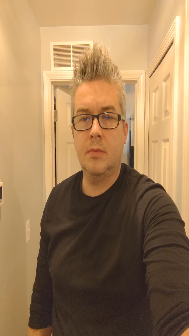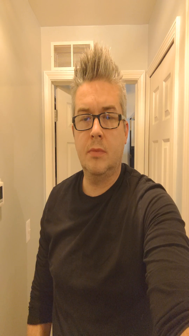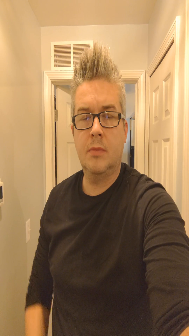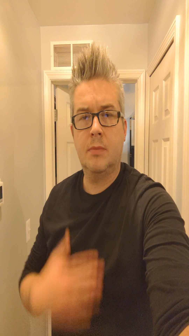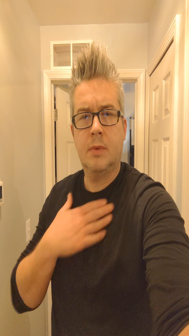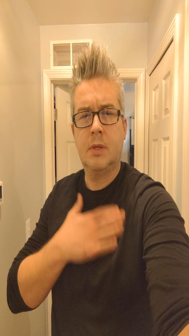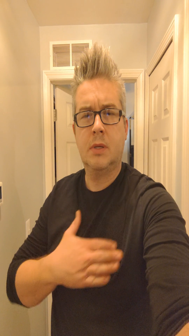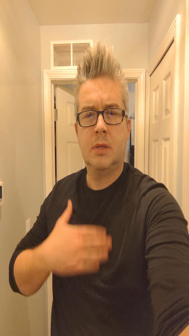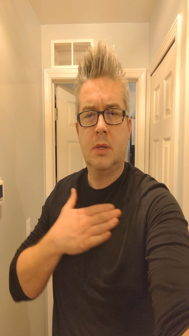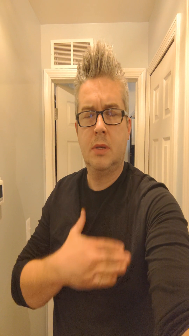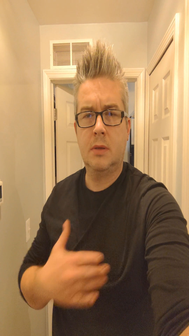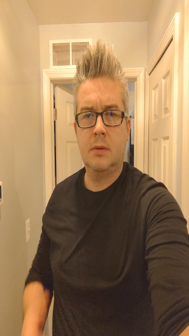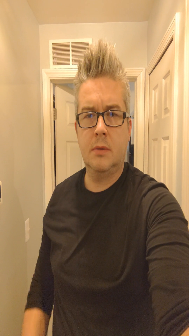please